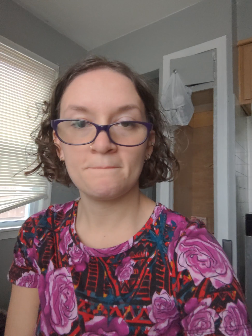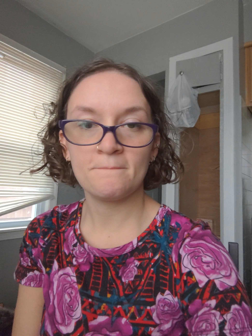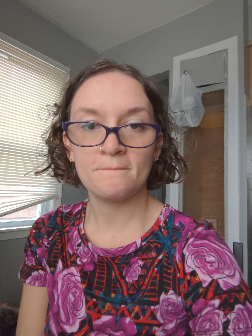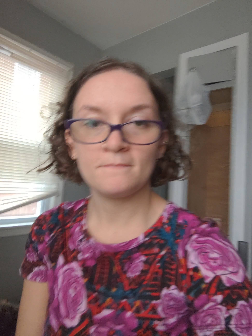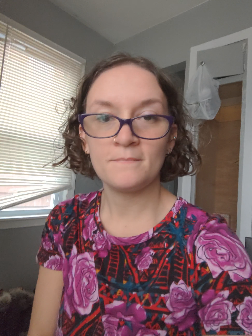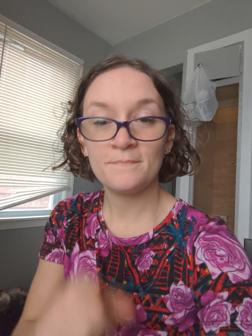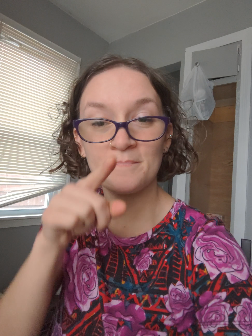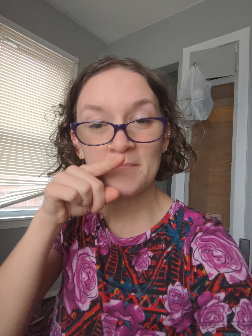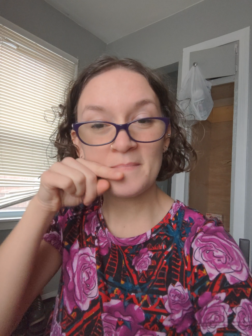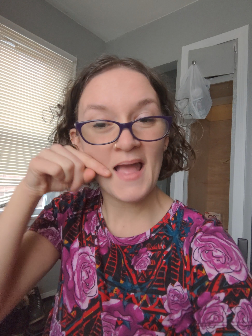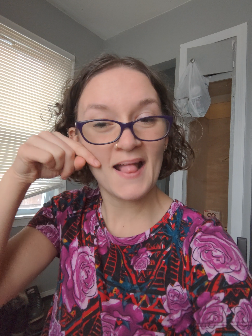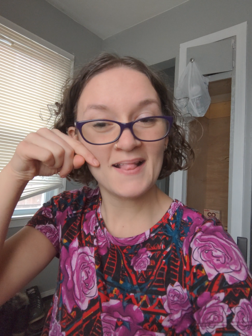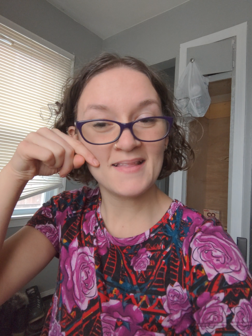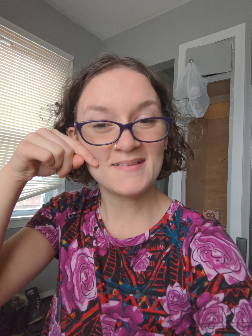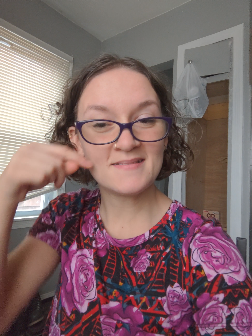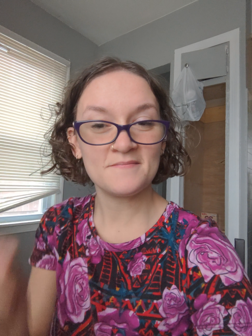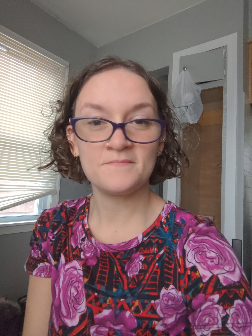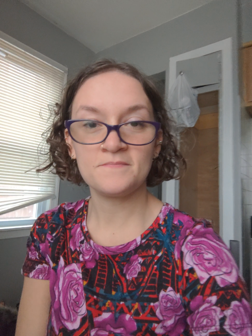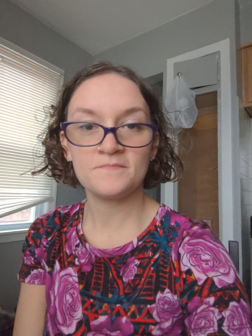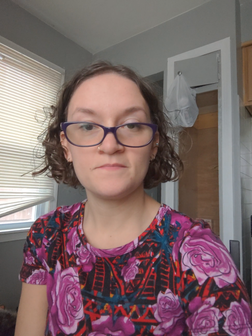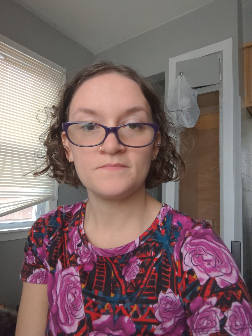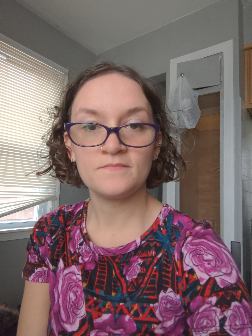smile